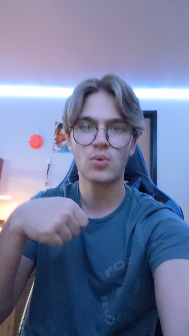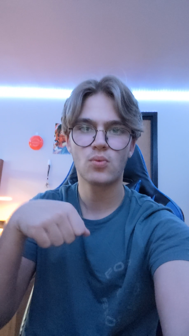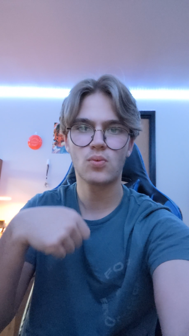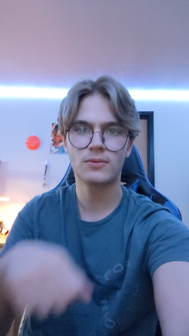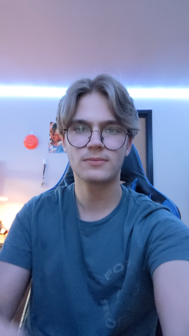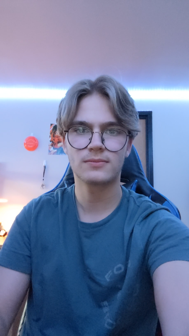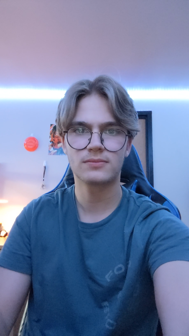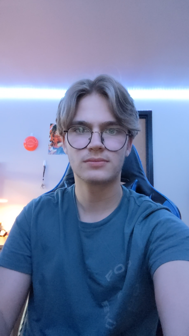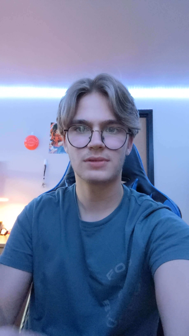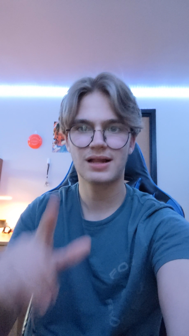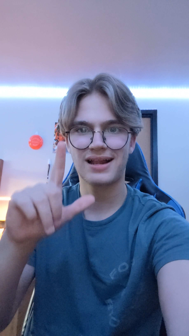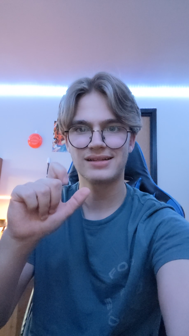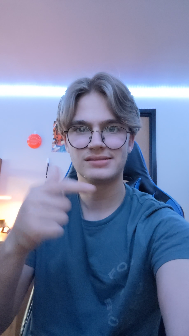leg